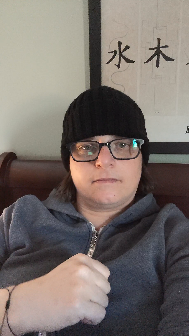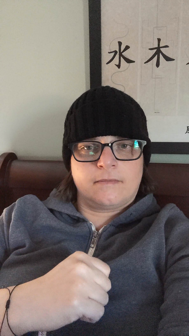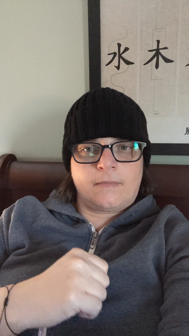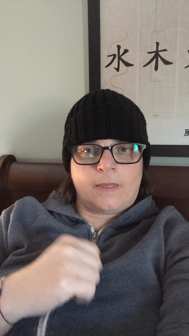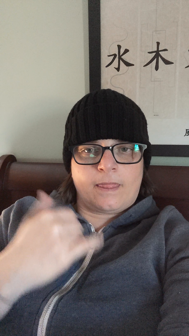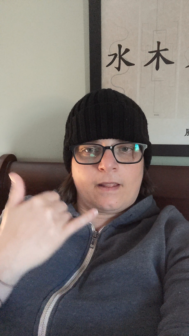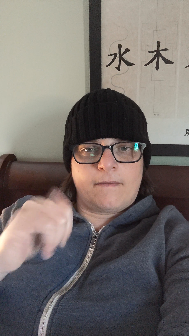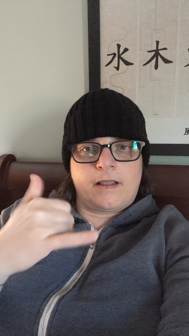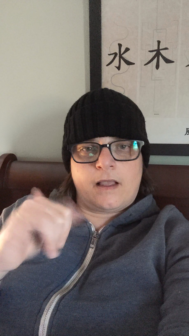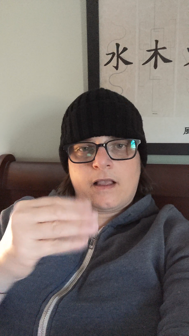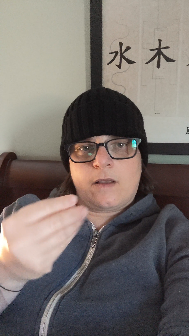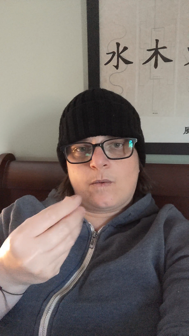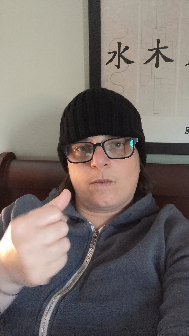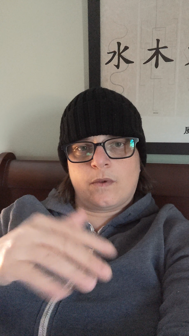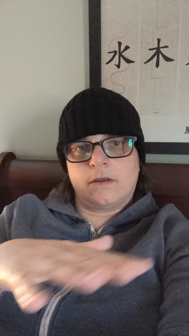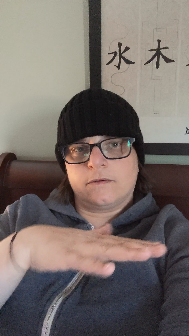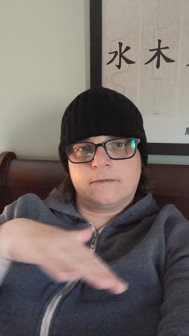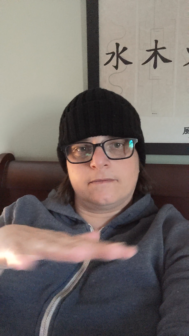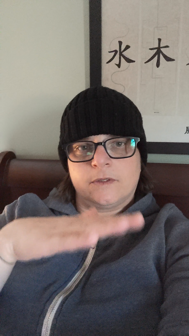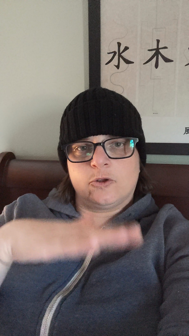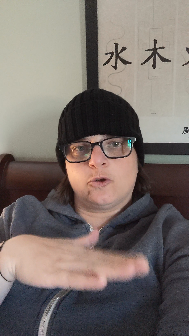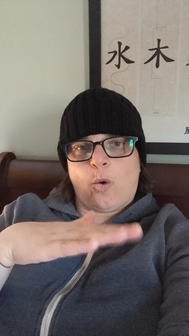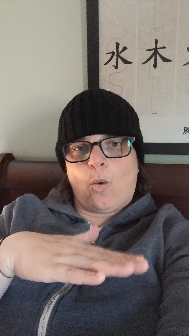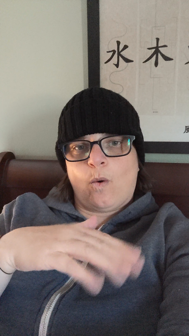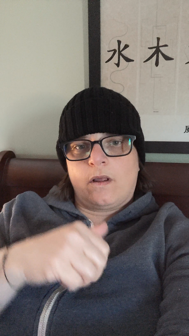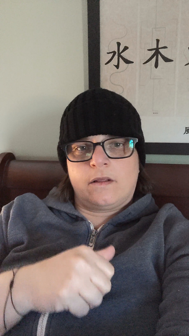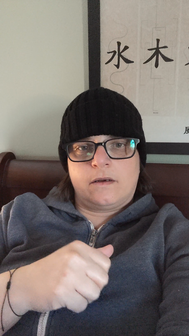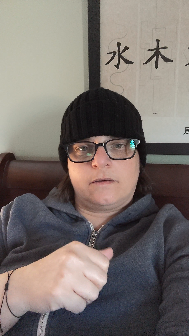playground